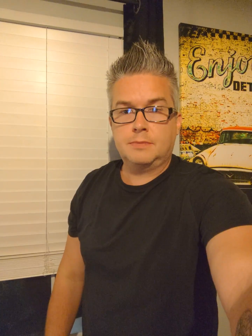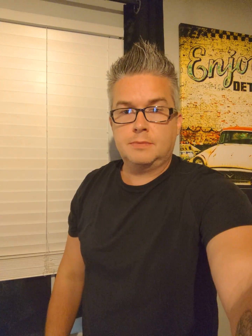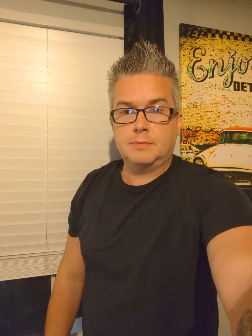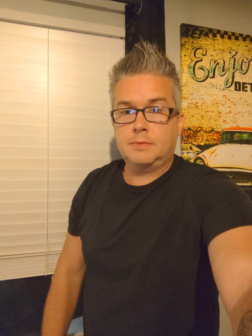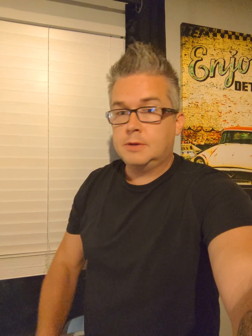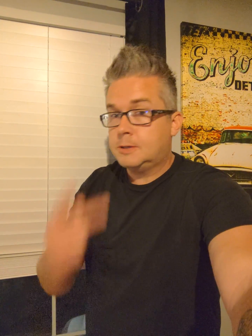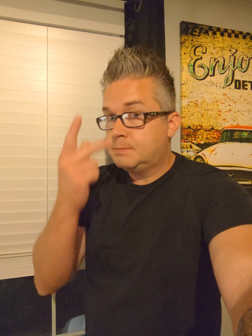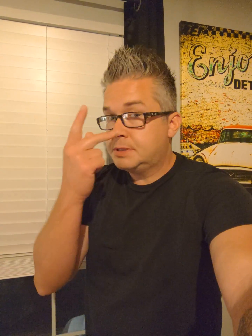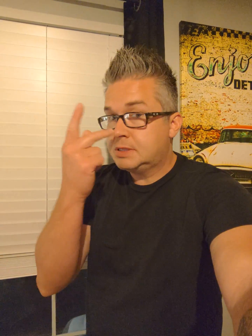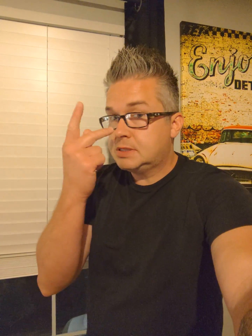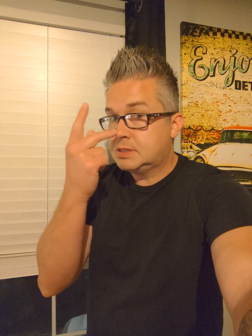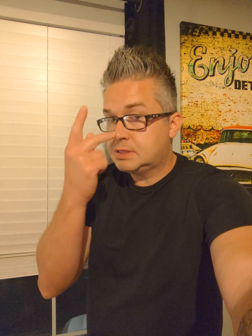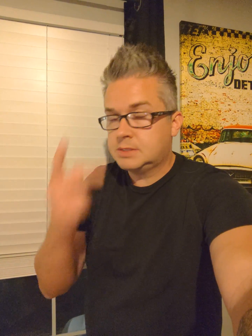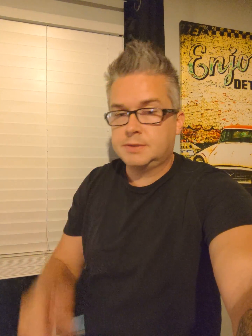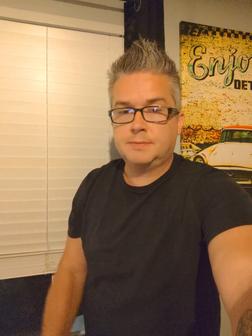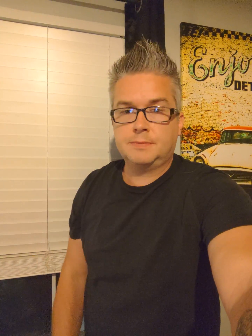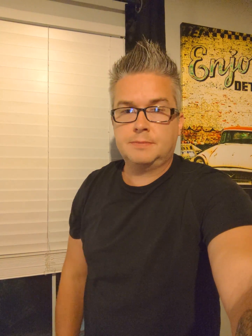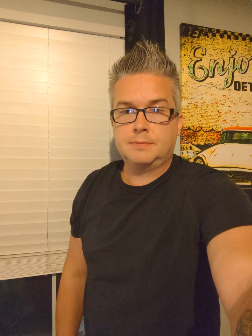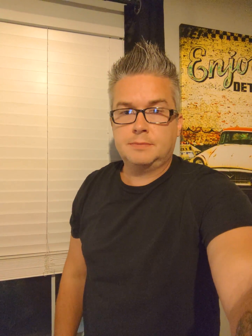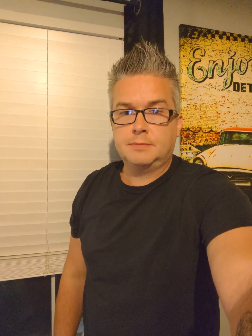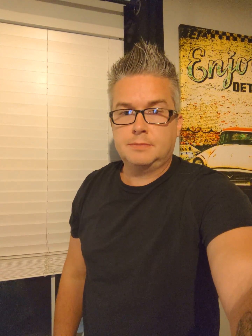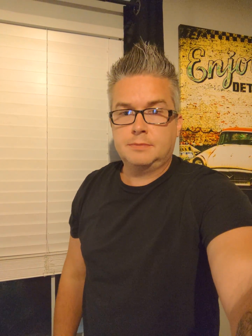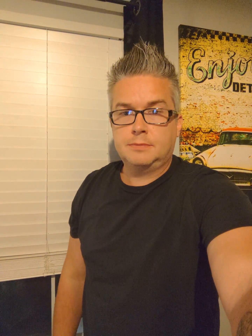penis